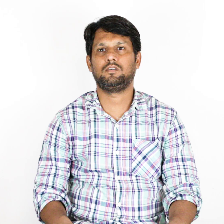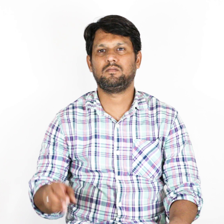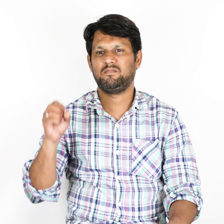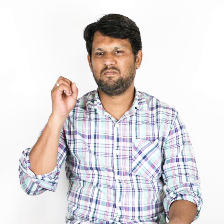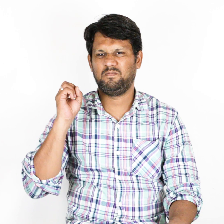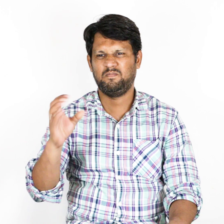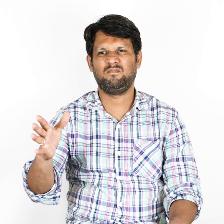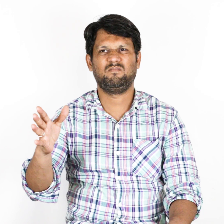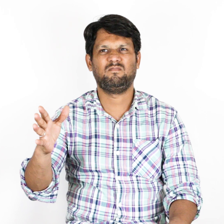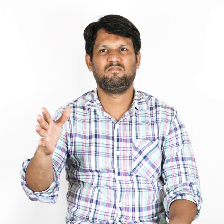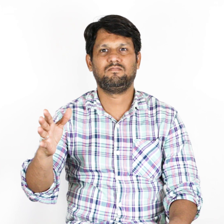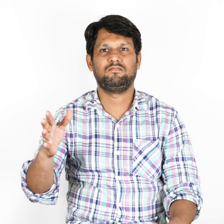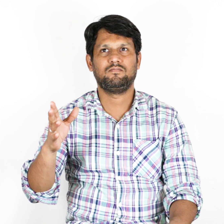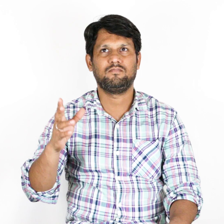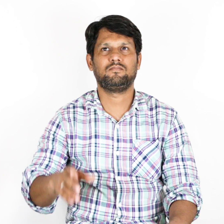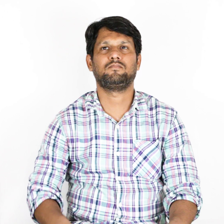bad